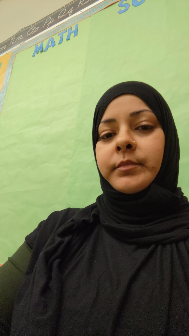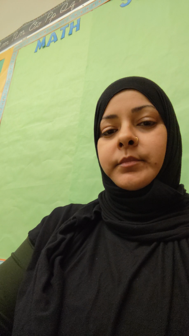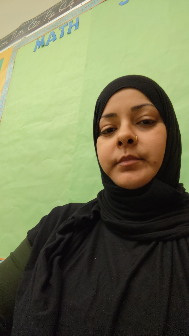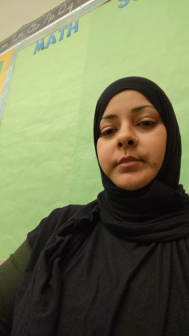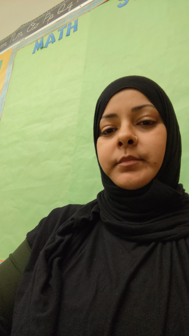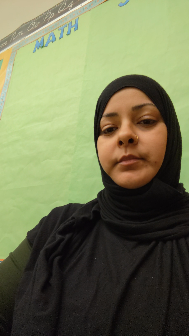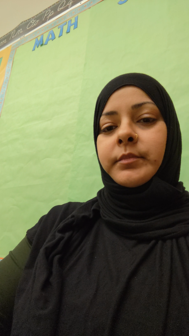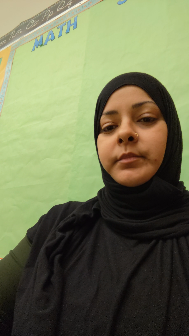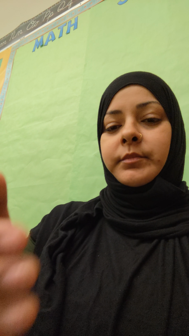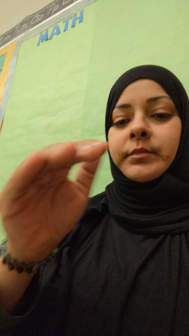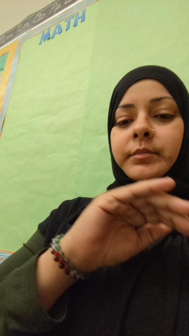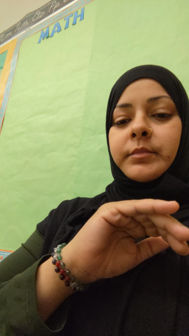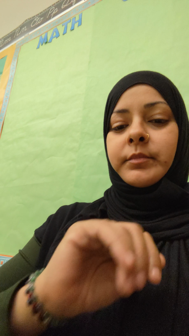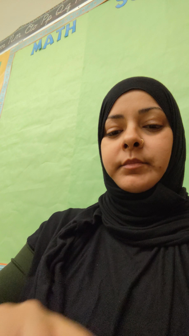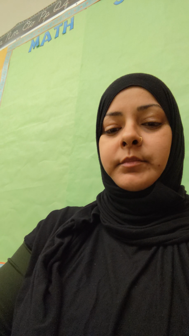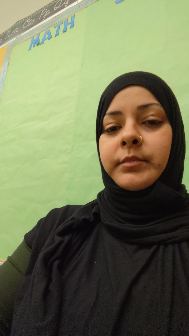cover